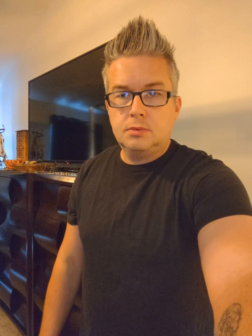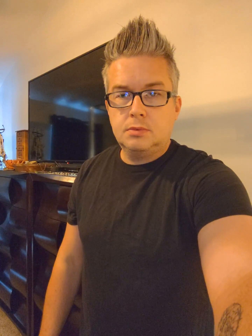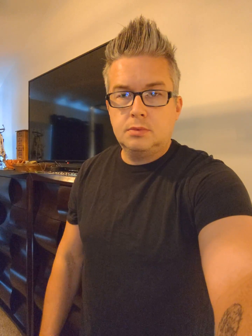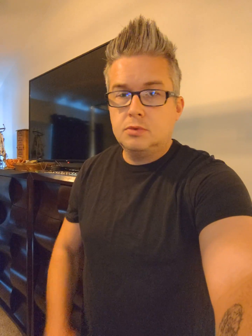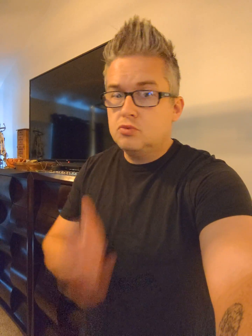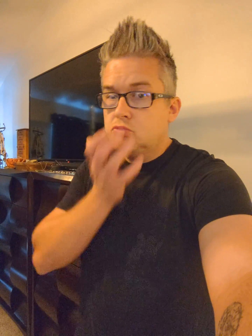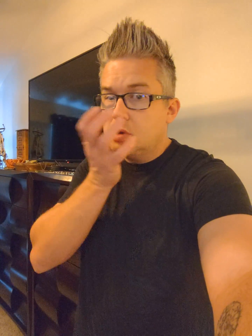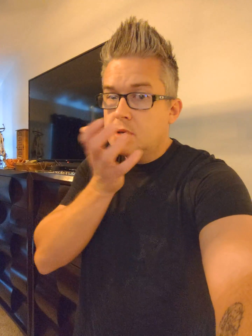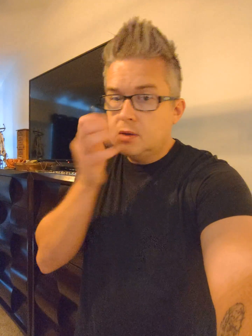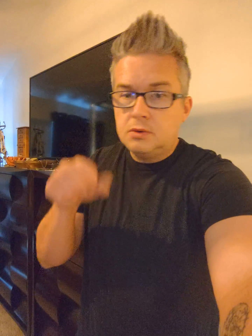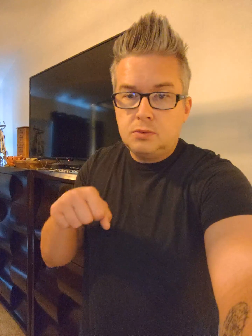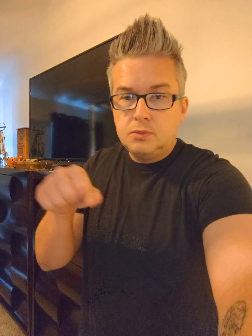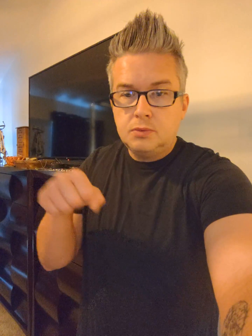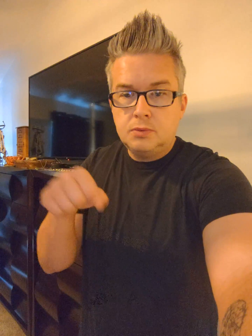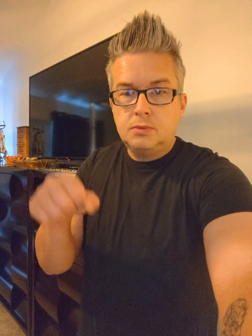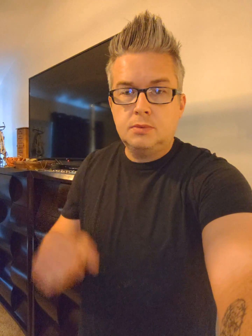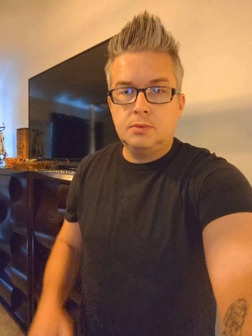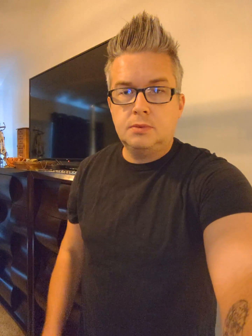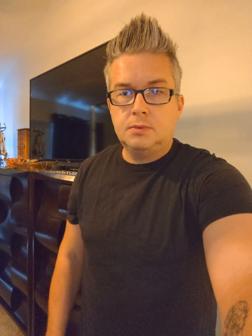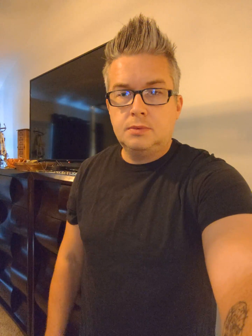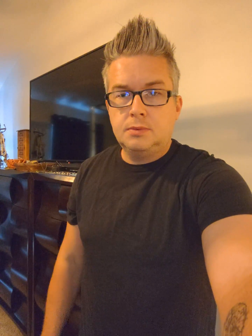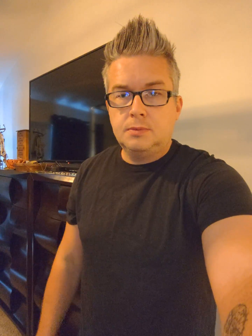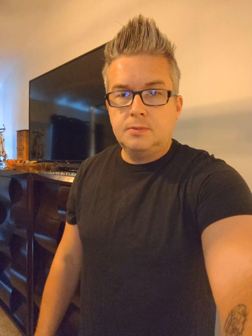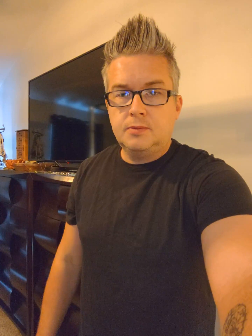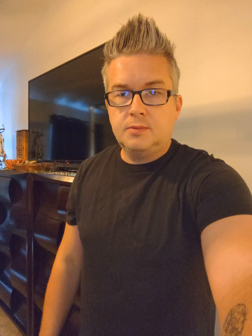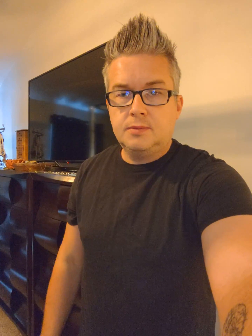lawn mower